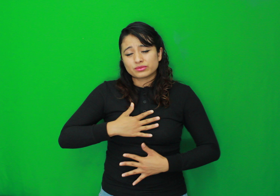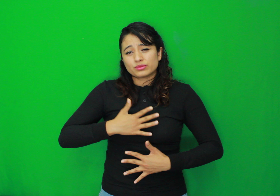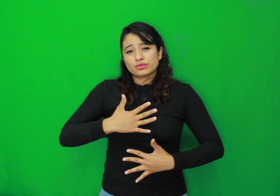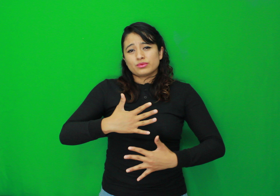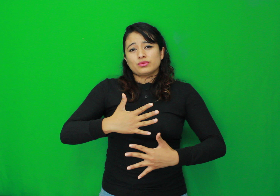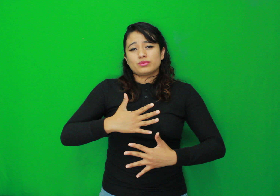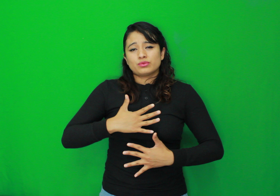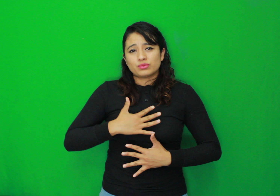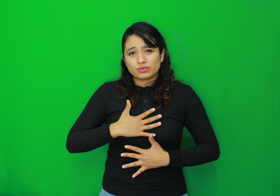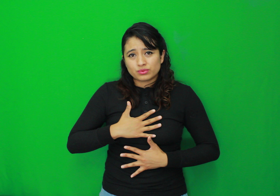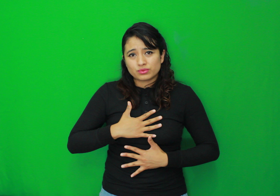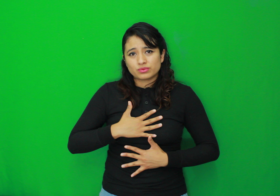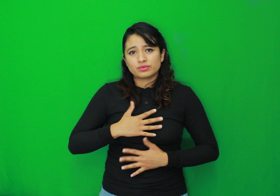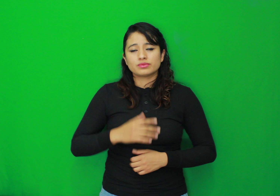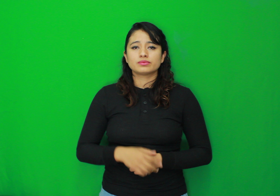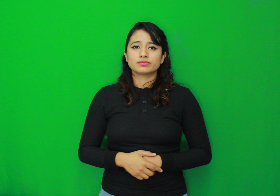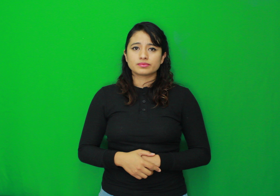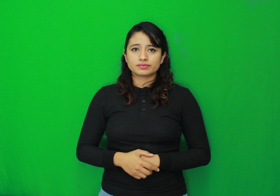respirar